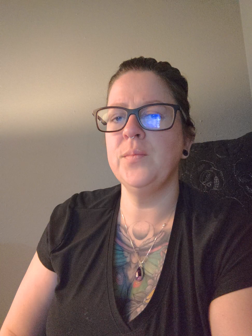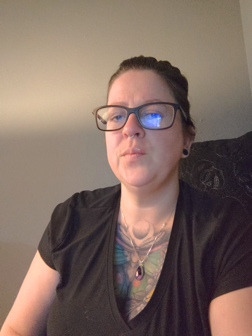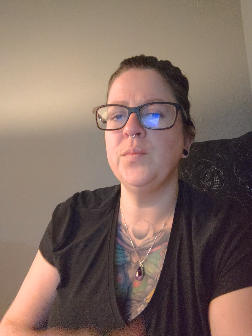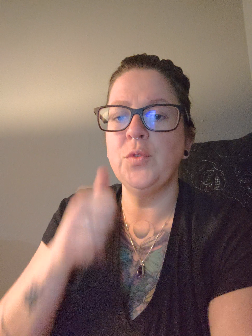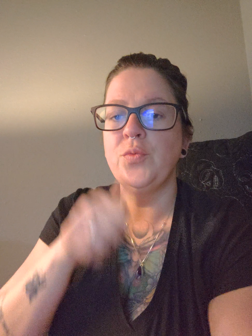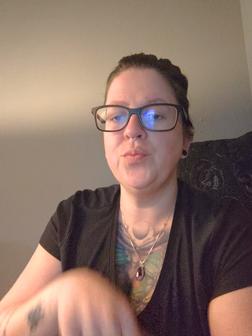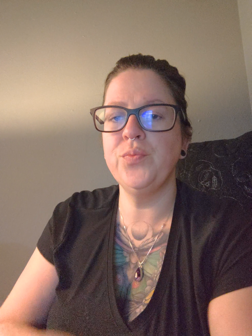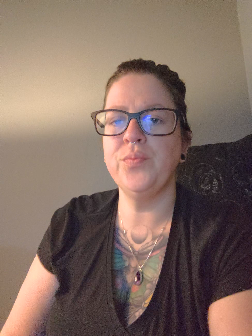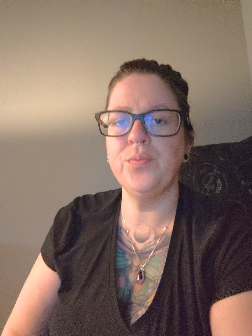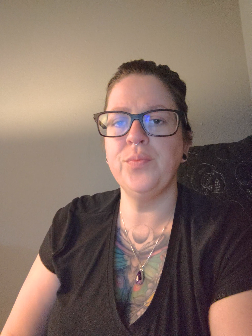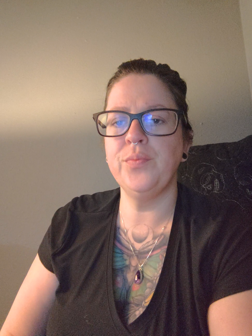girl